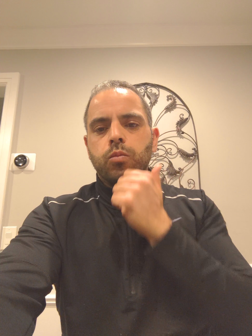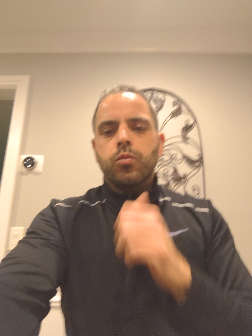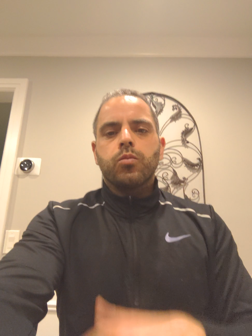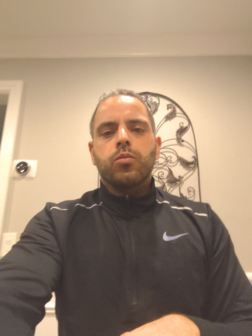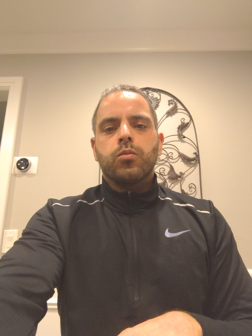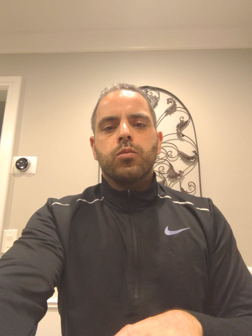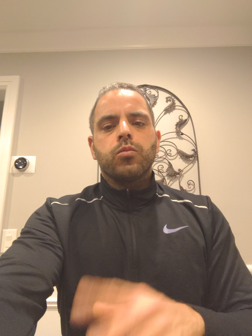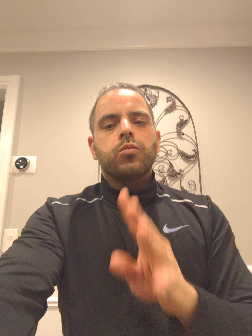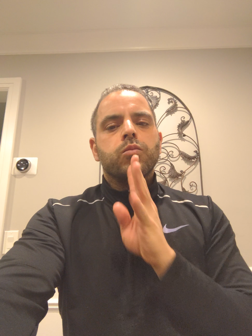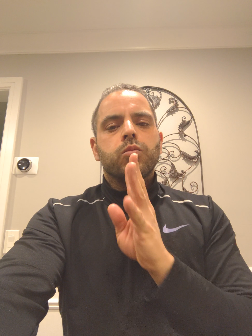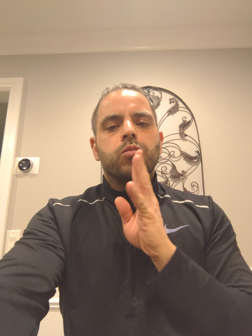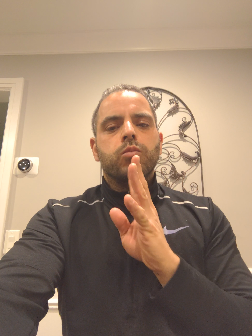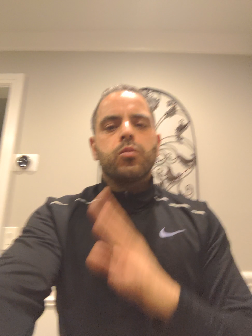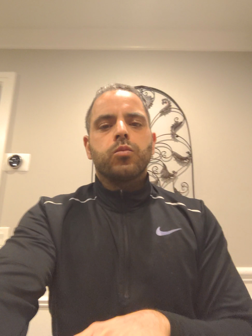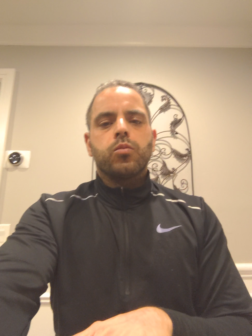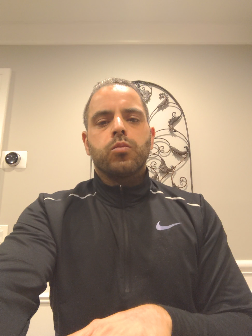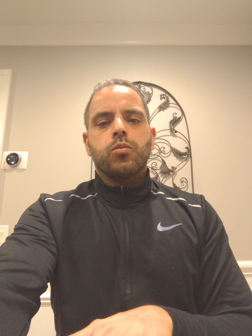talk